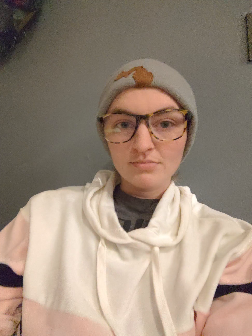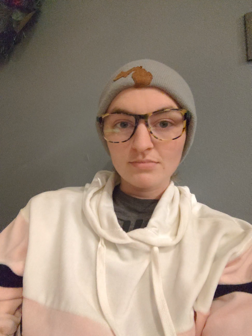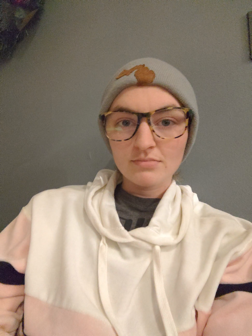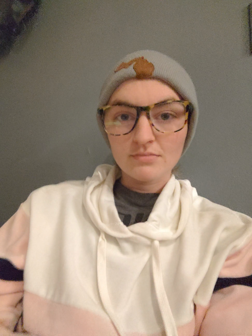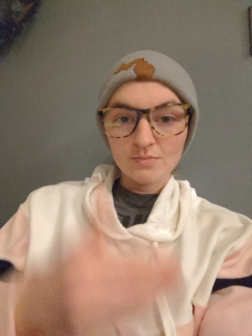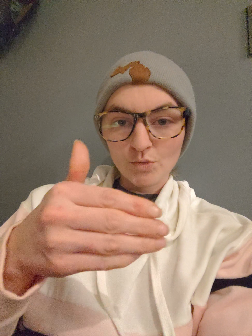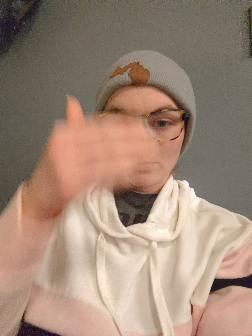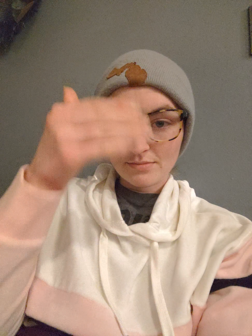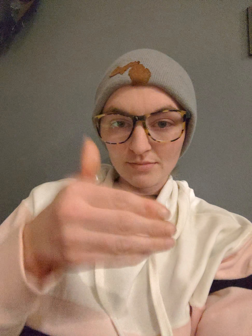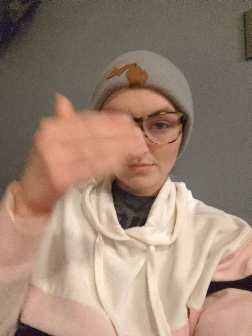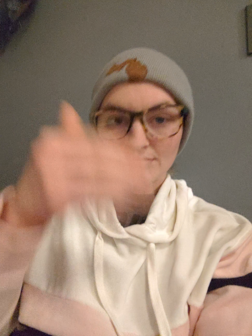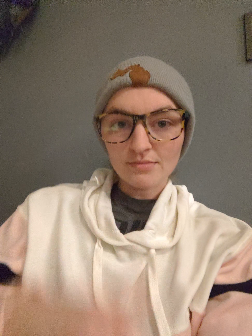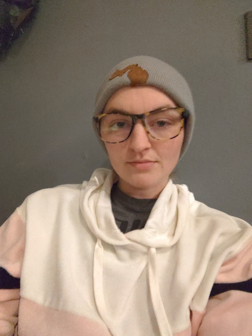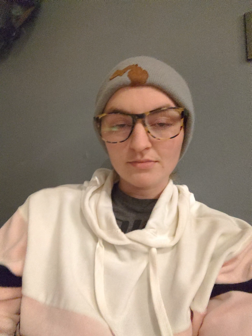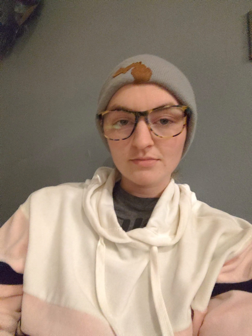window